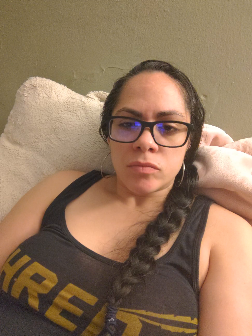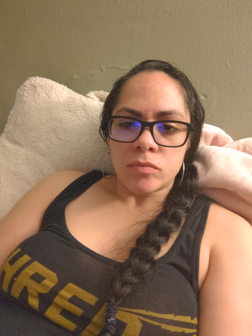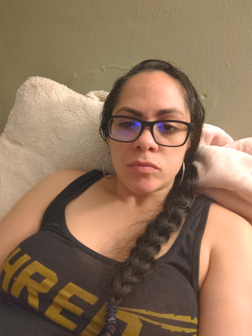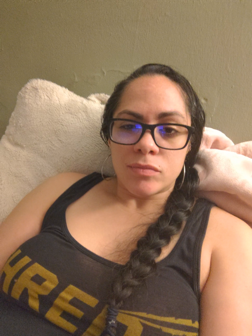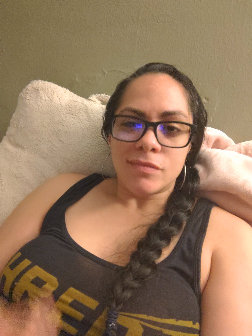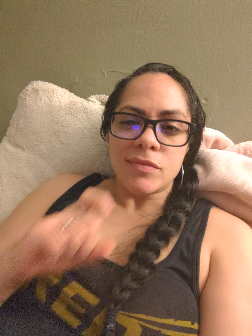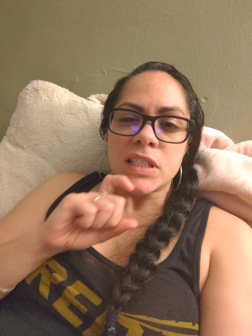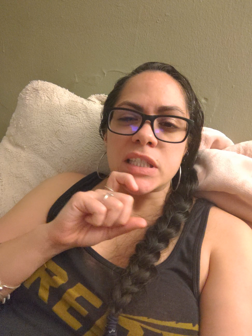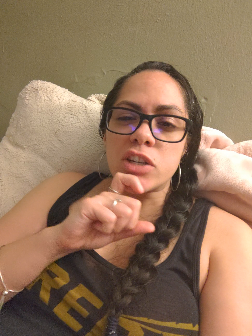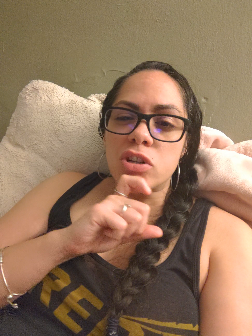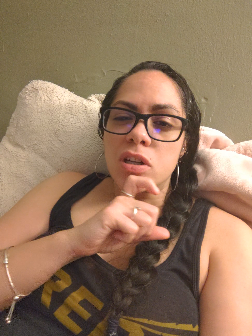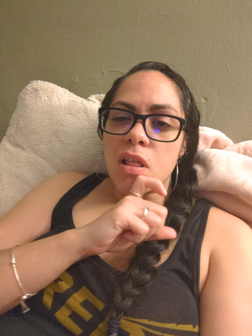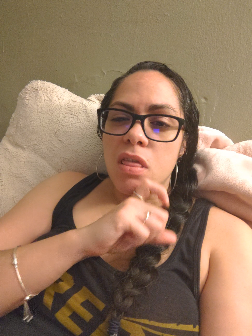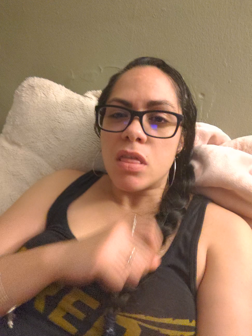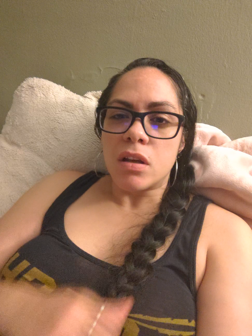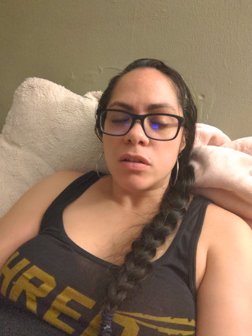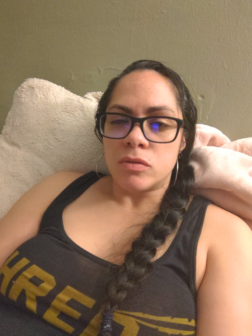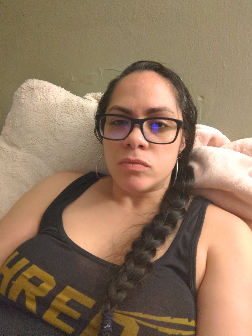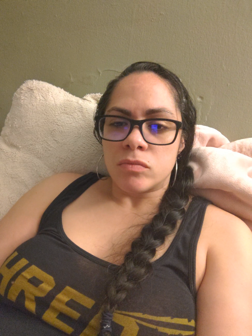cereal